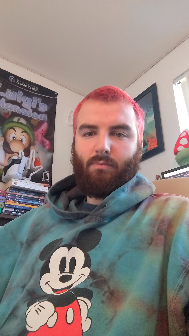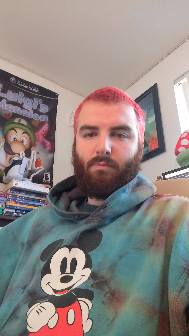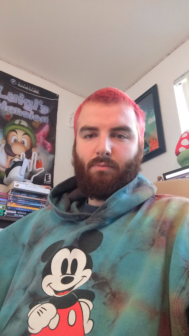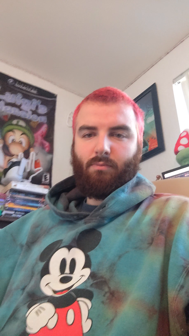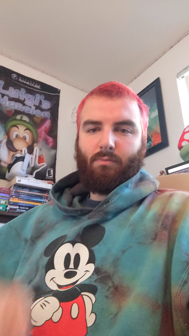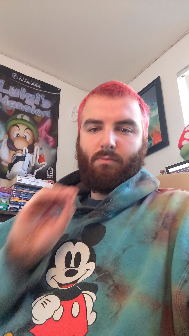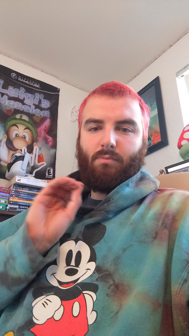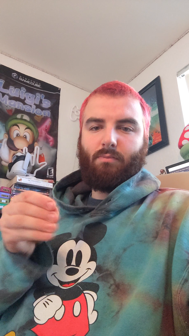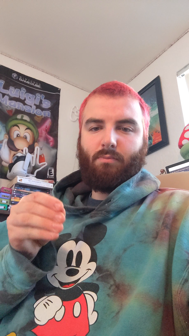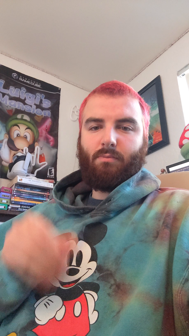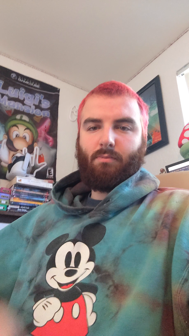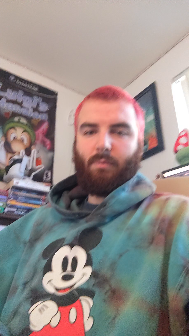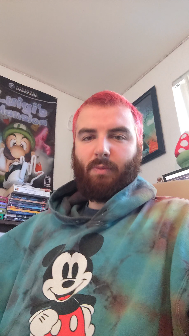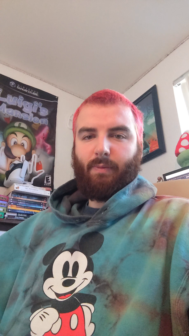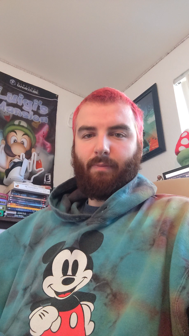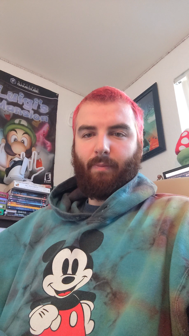none